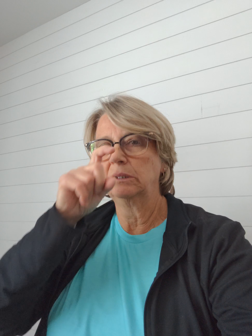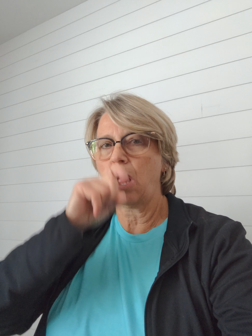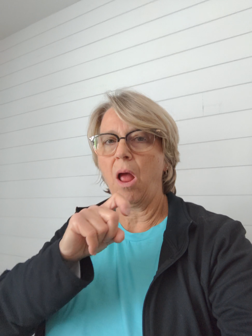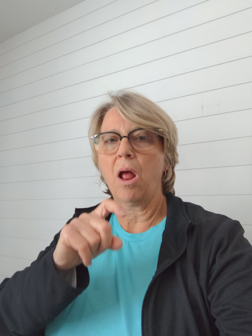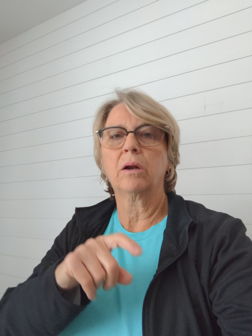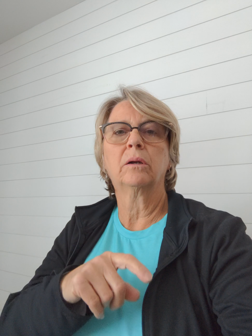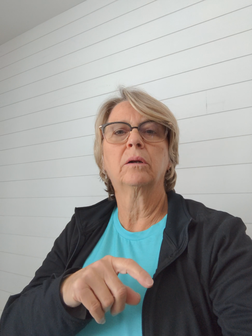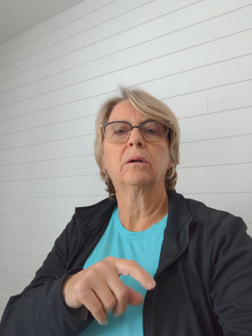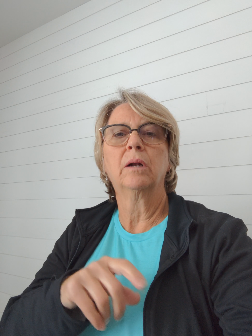doll